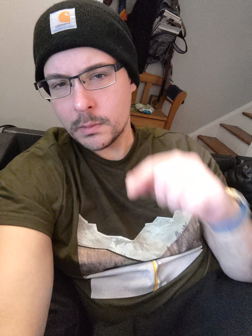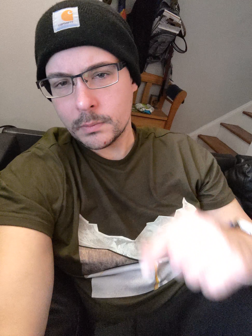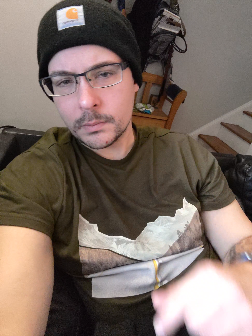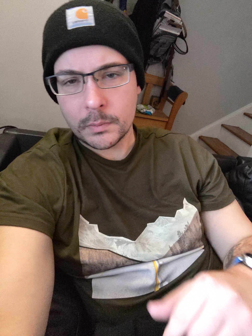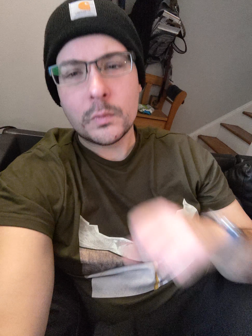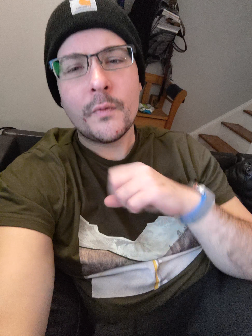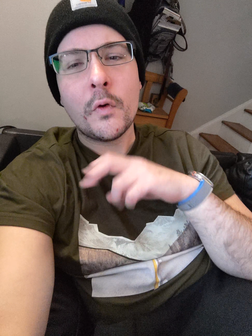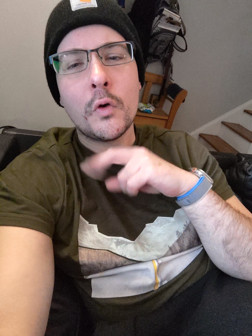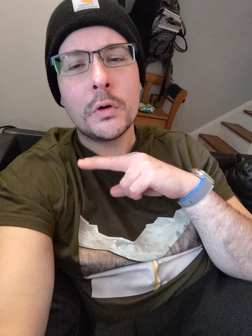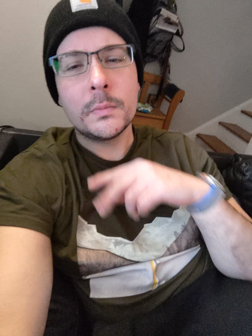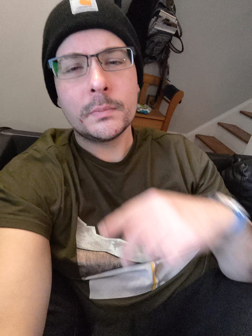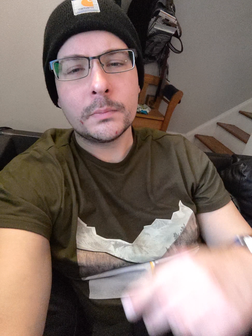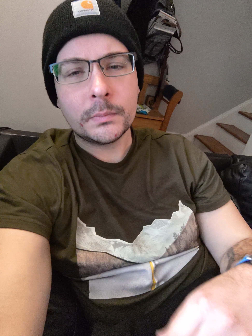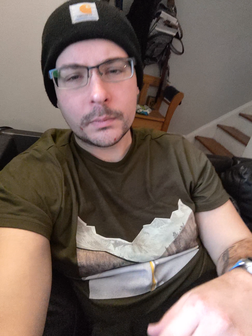frog